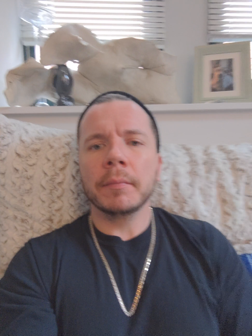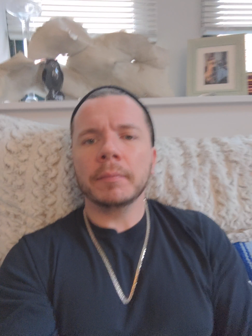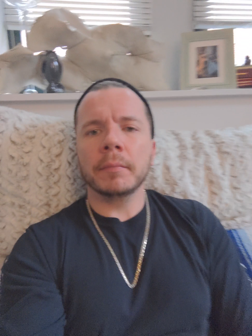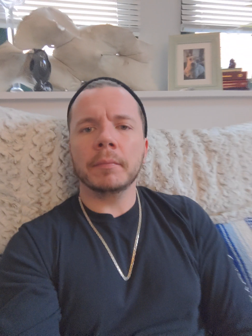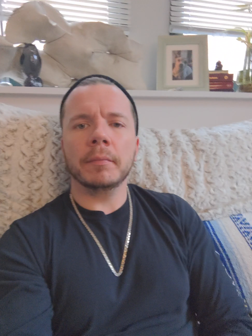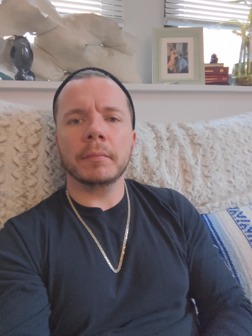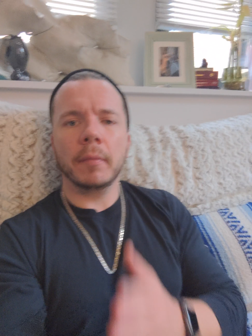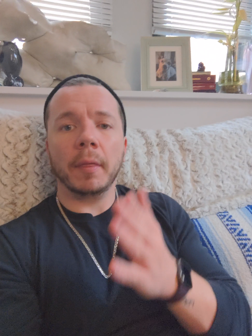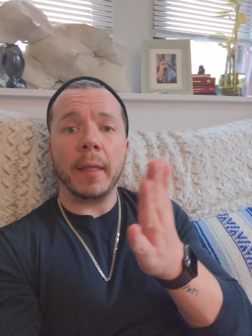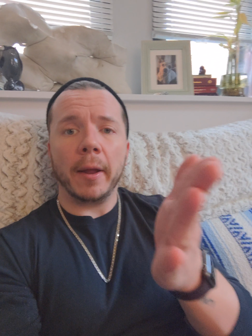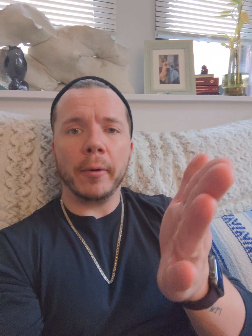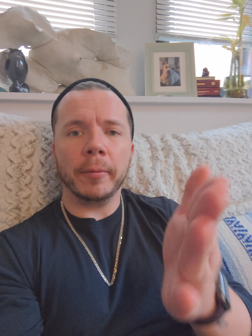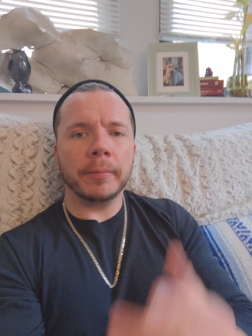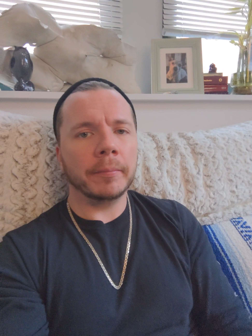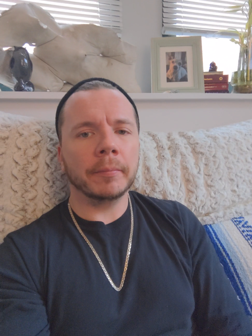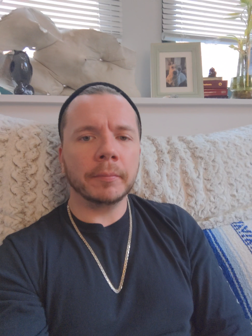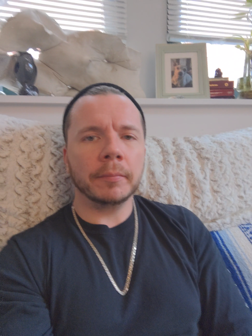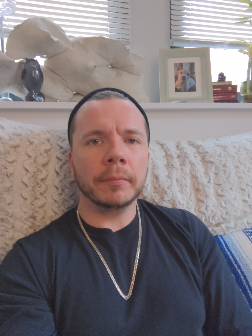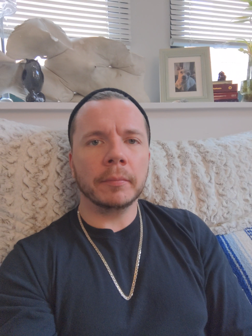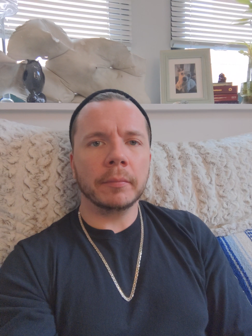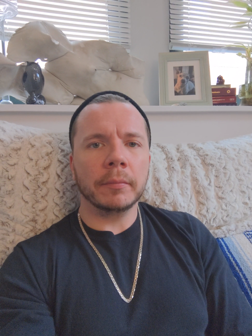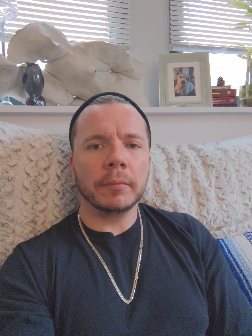there